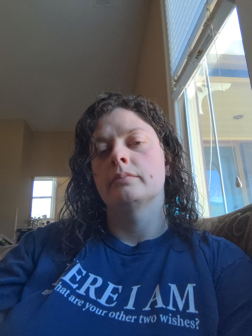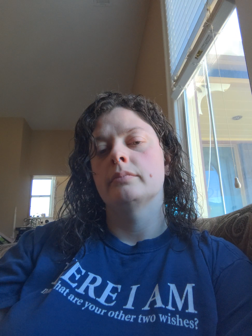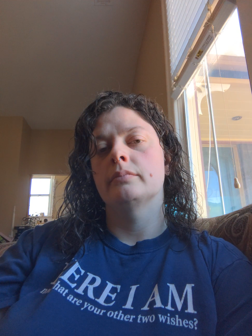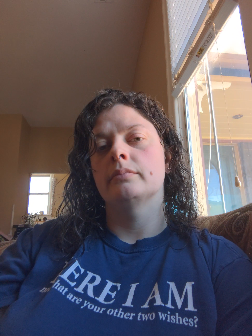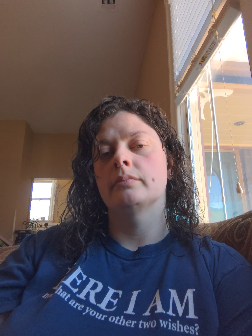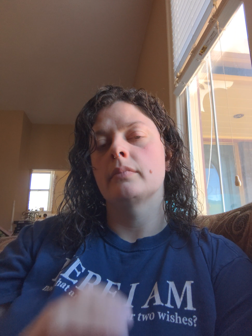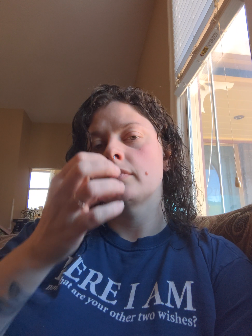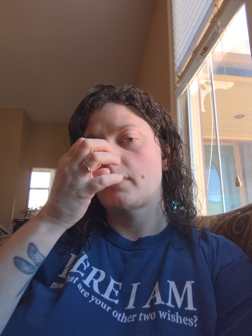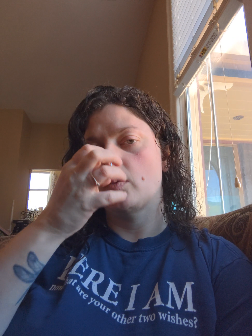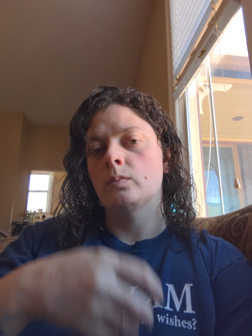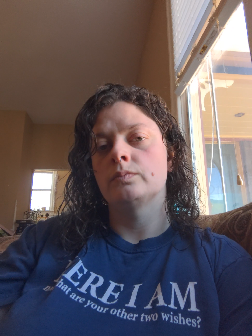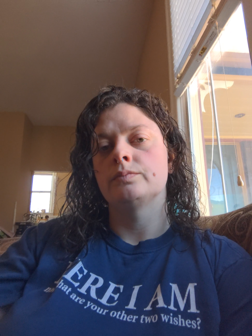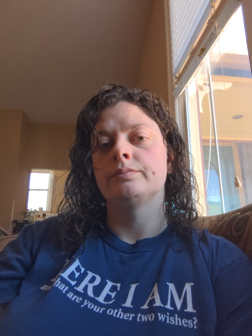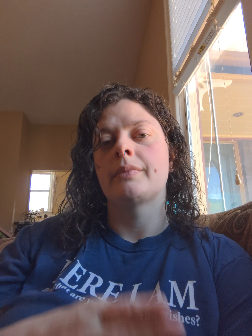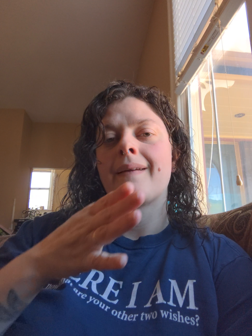clown